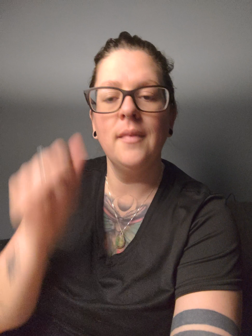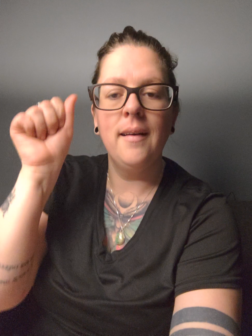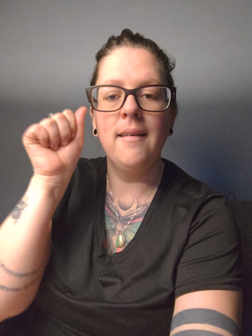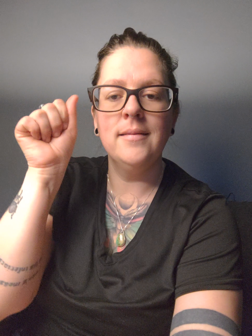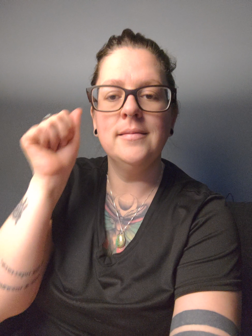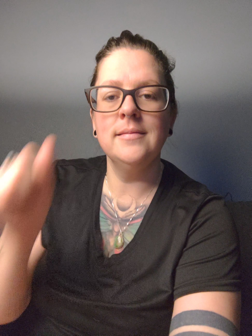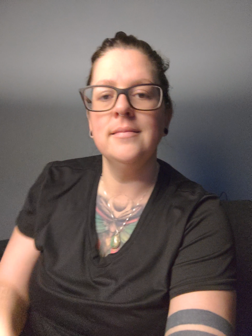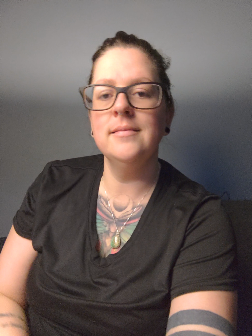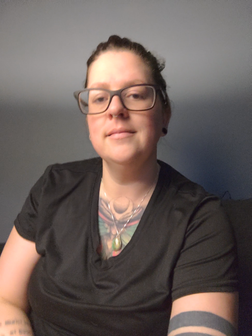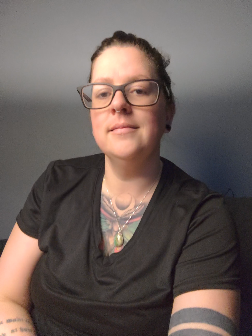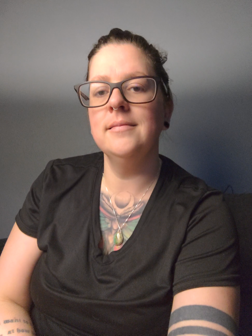aunt